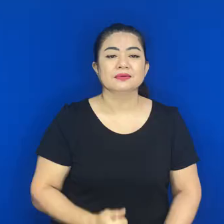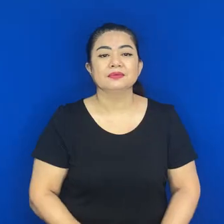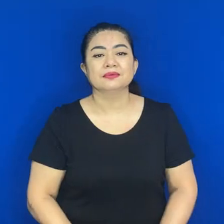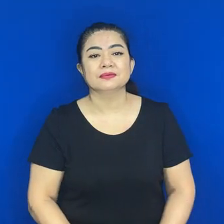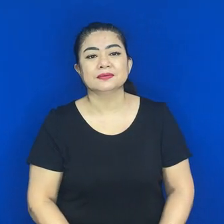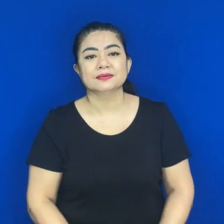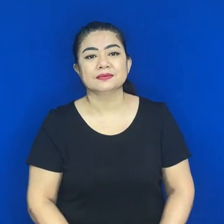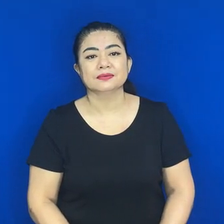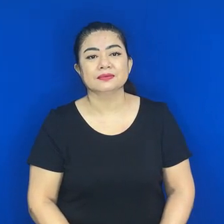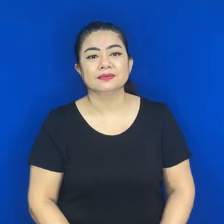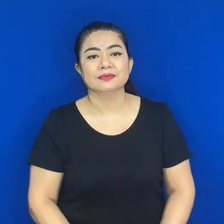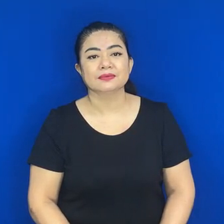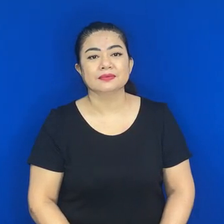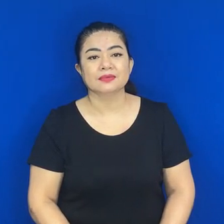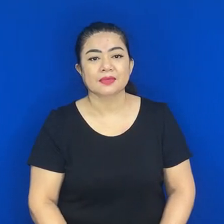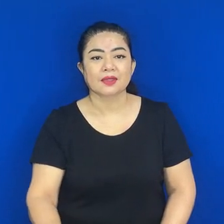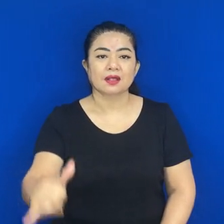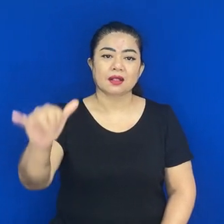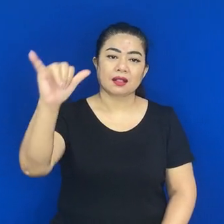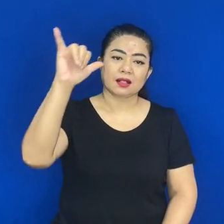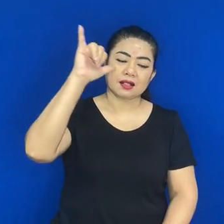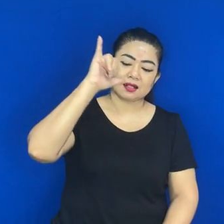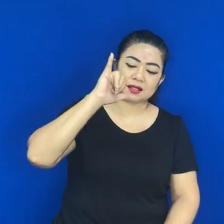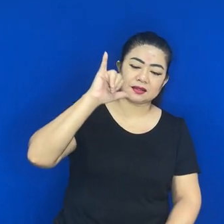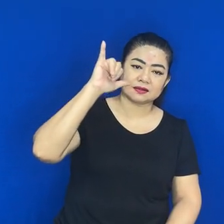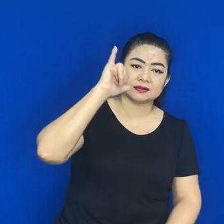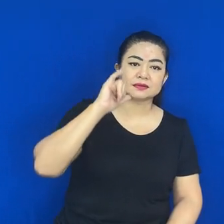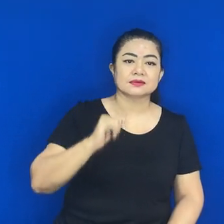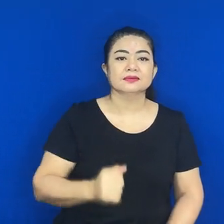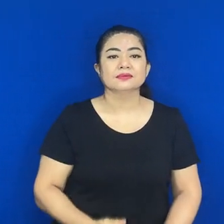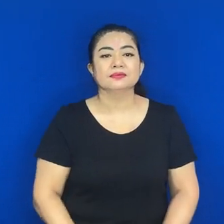beer